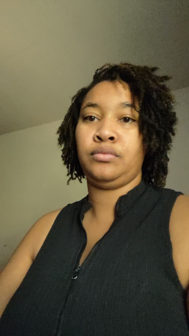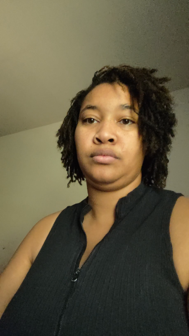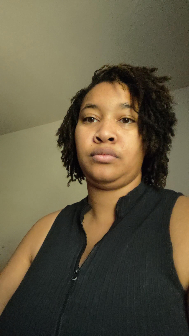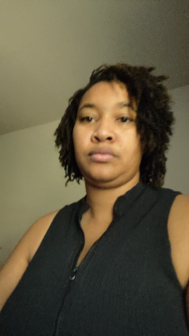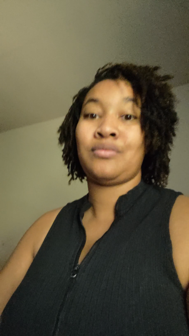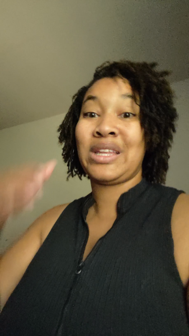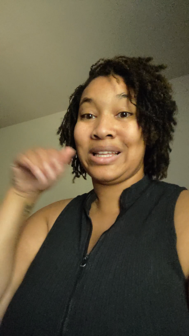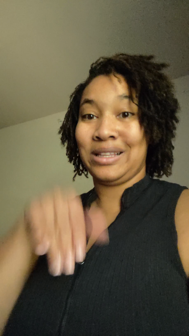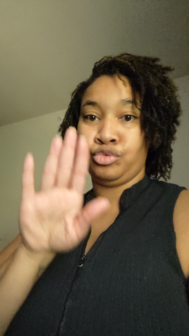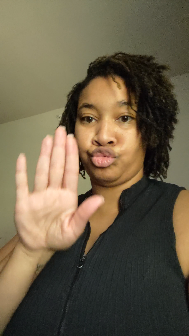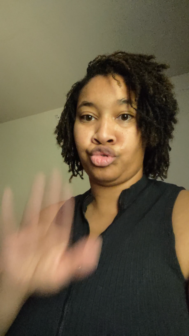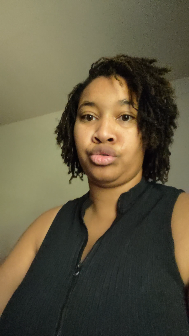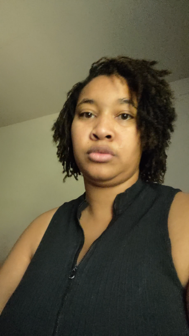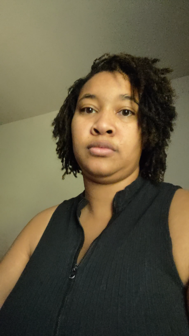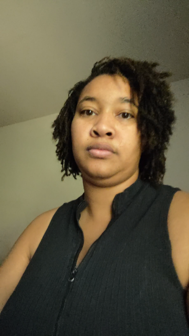enter